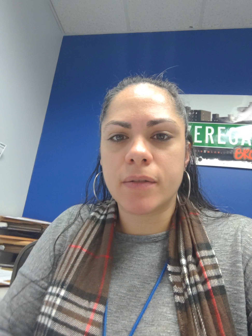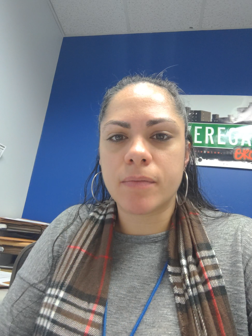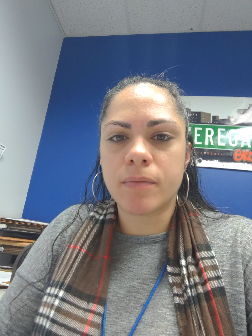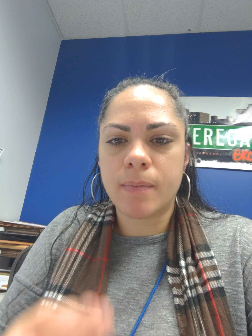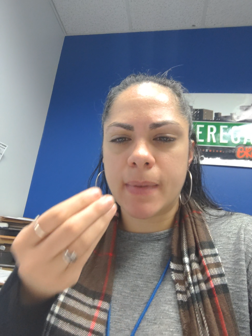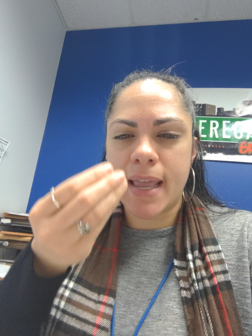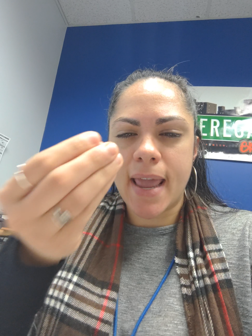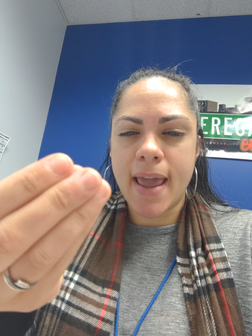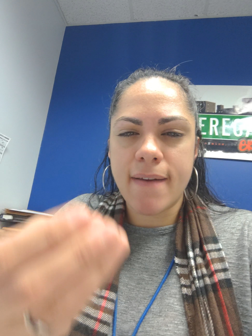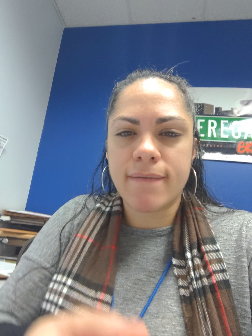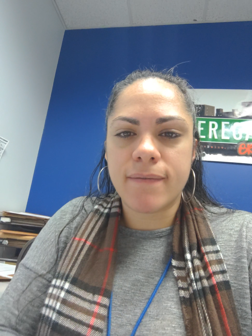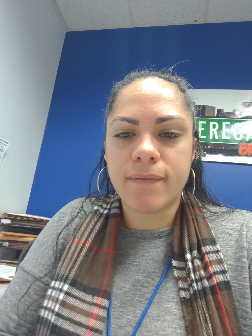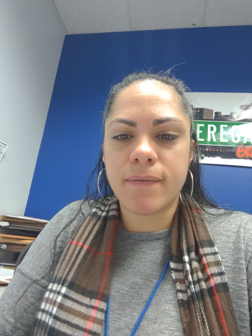give